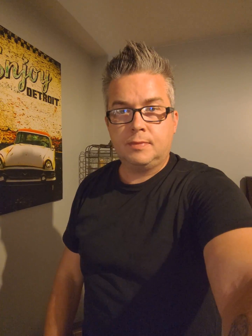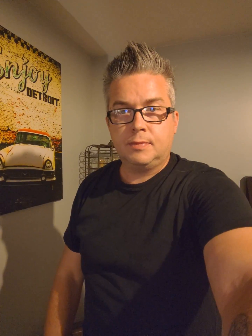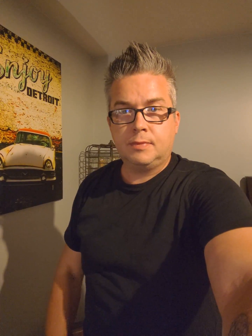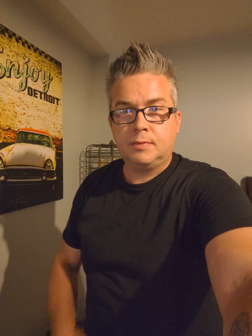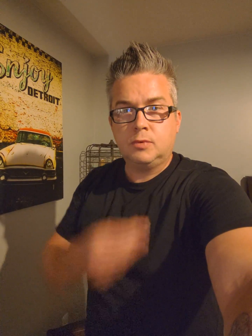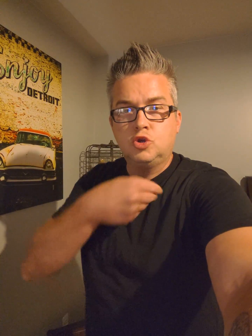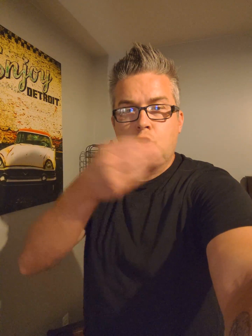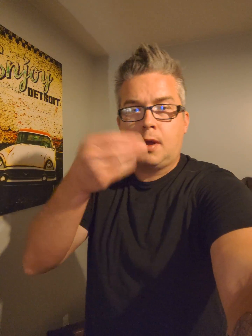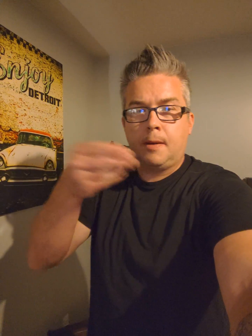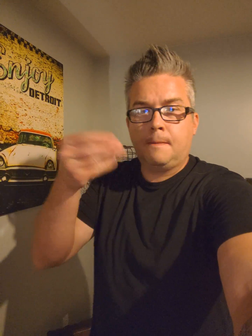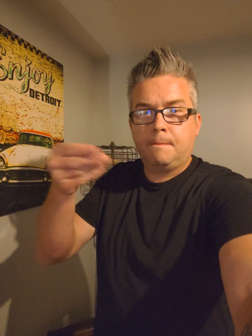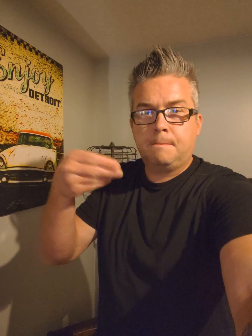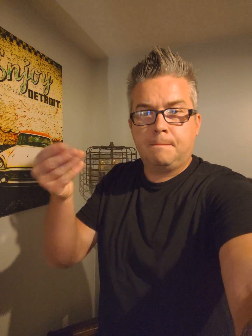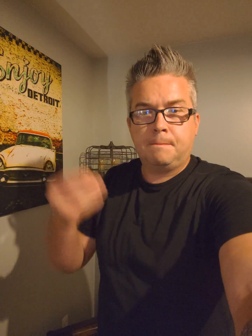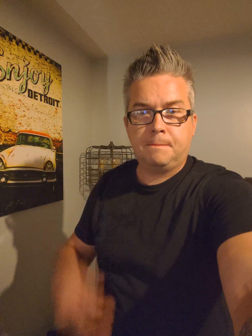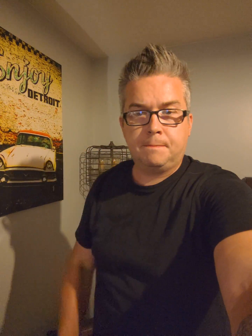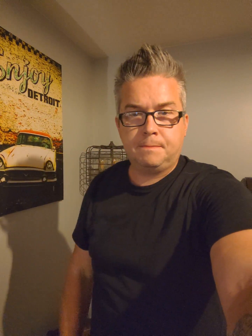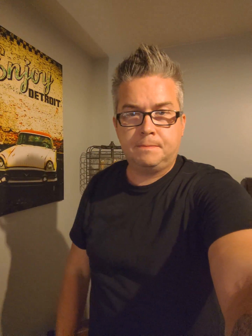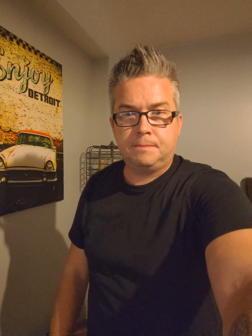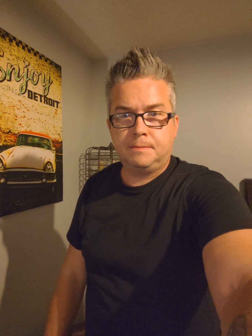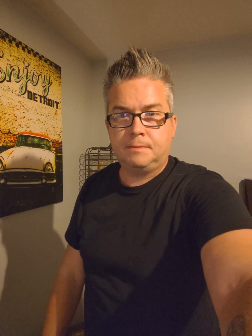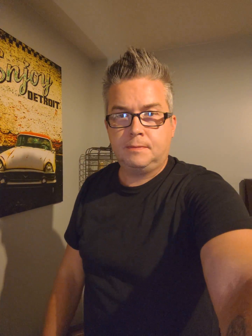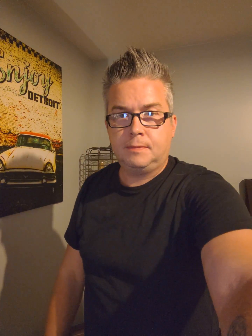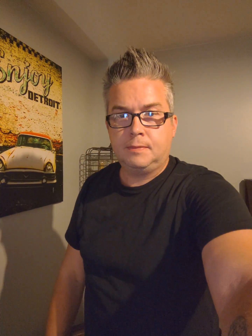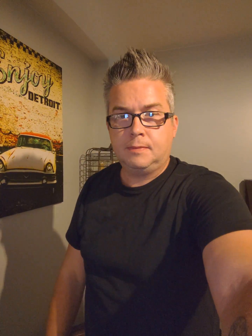shopping